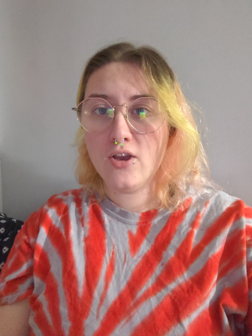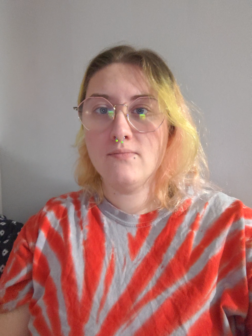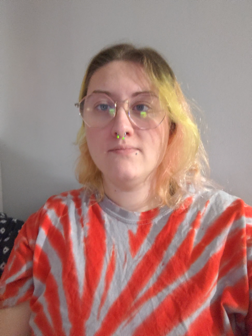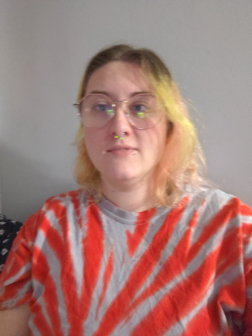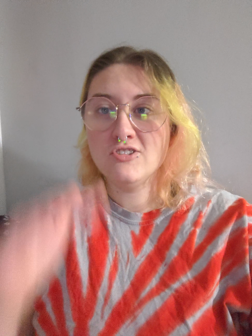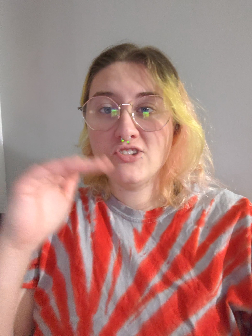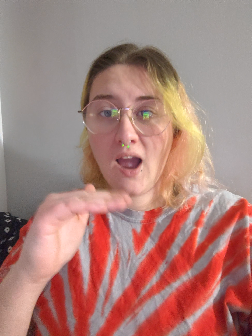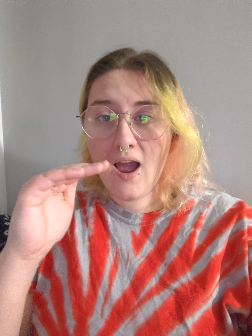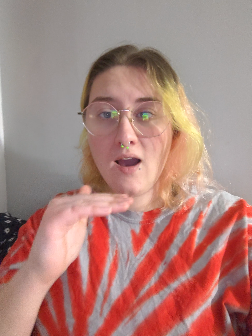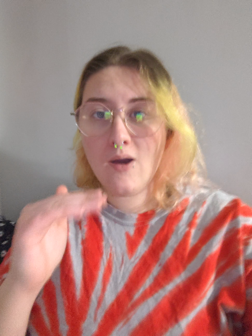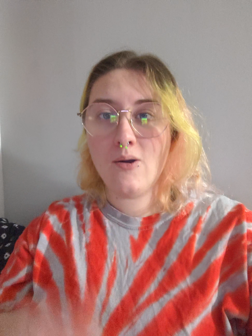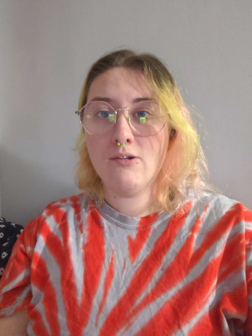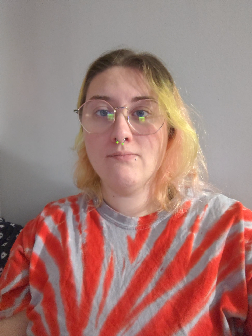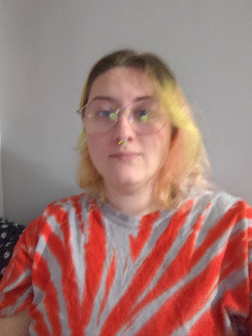child